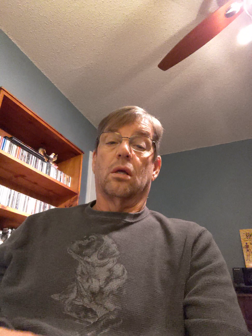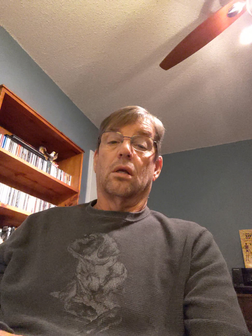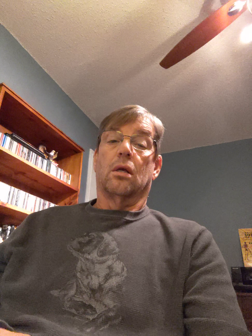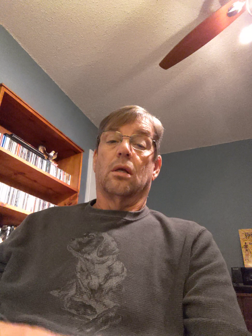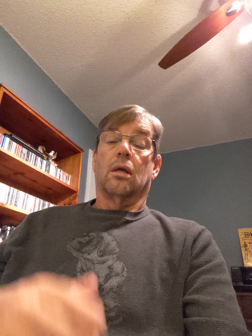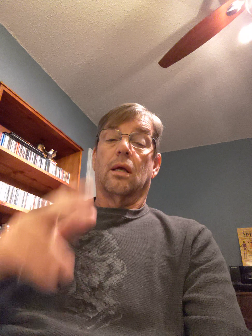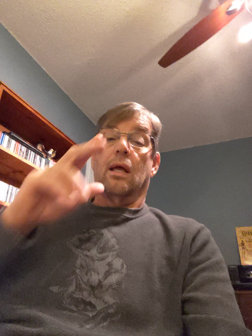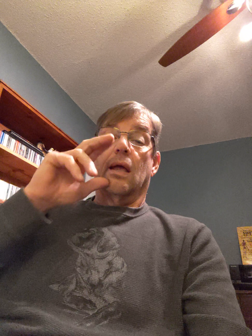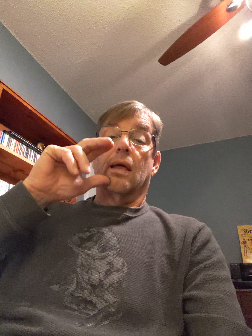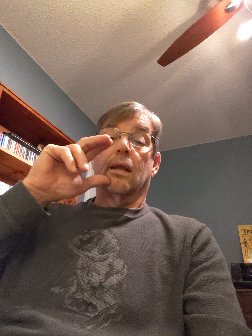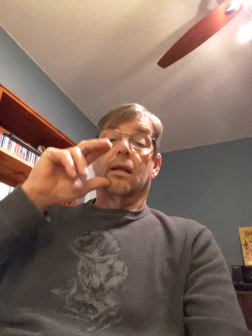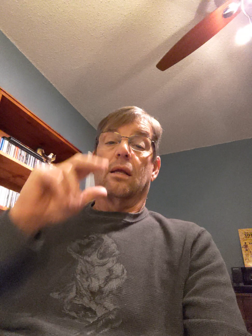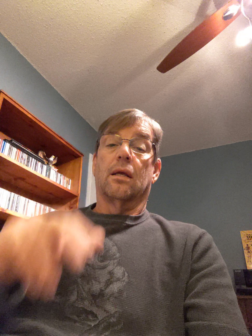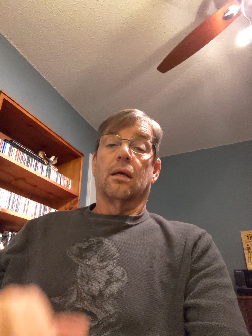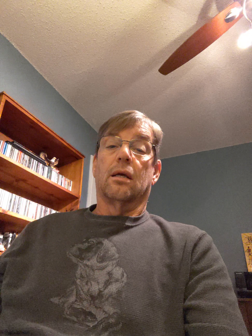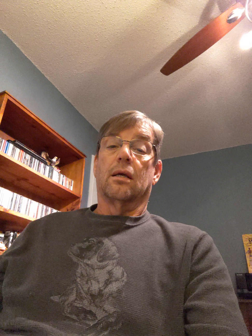hen